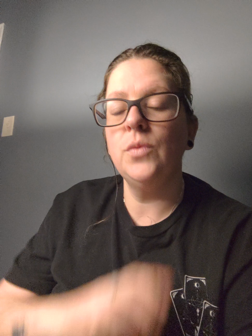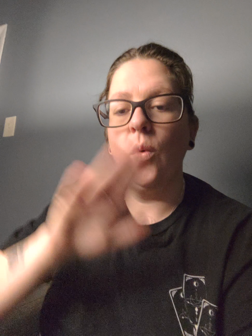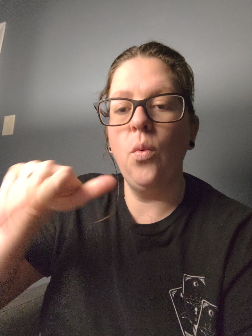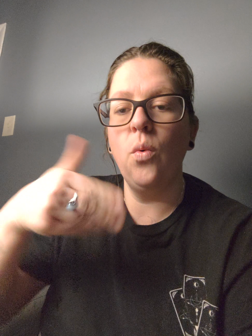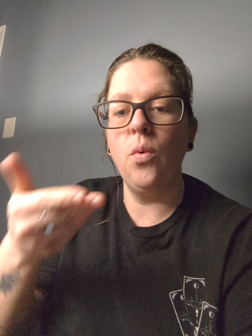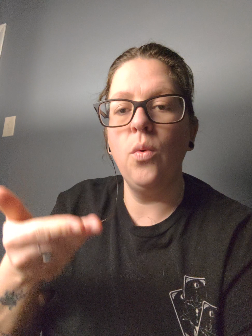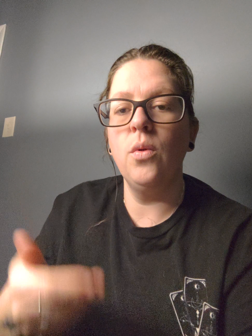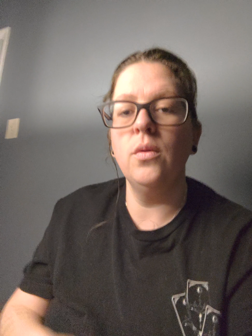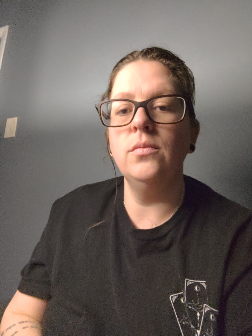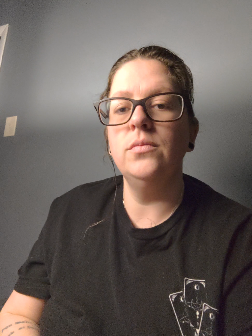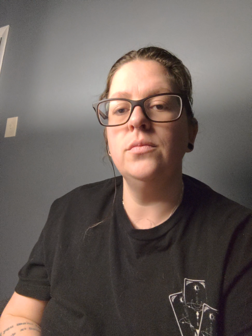all